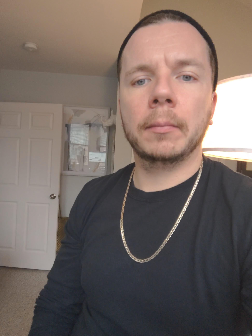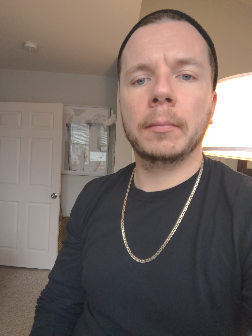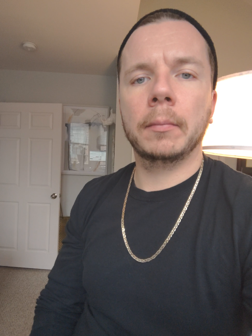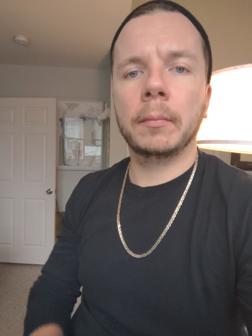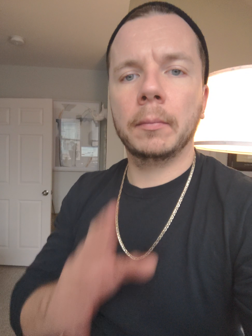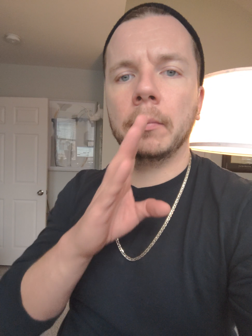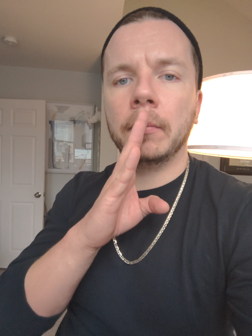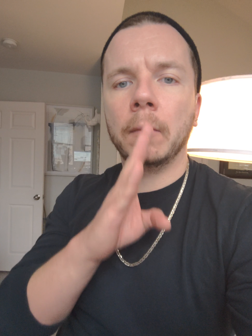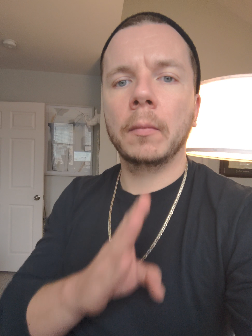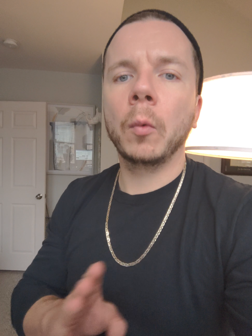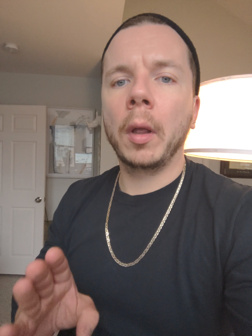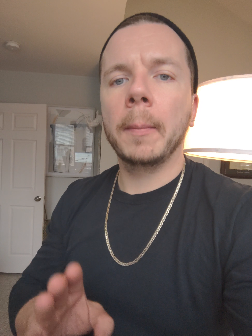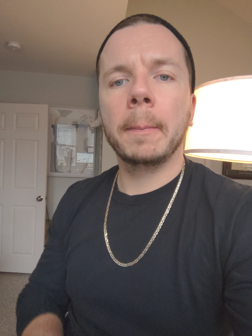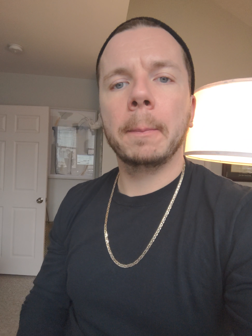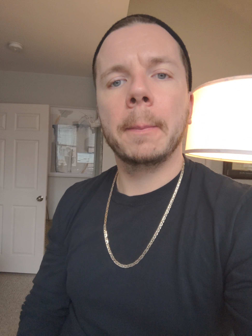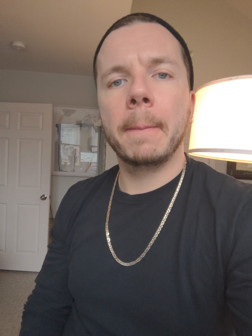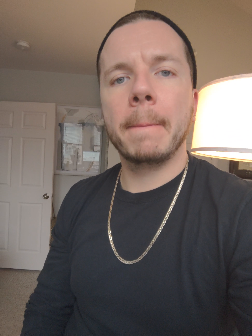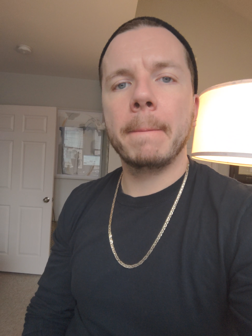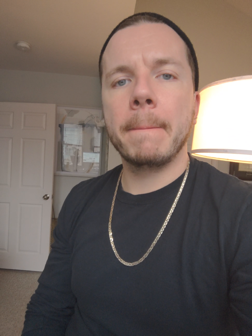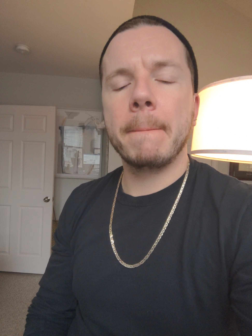quiet